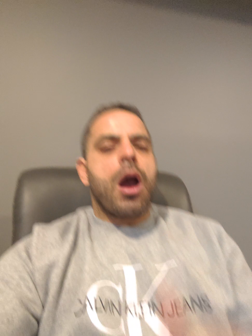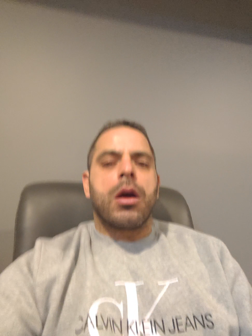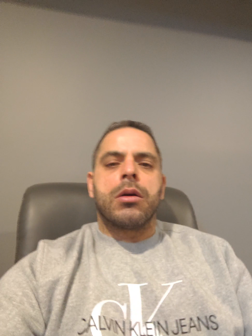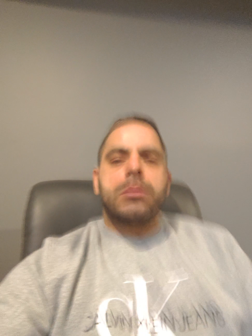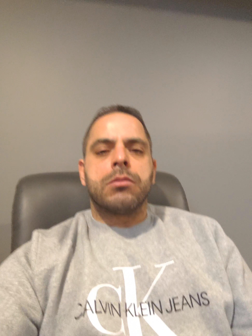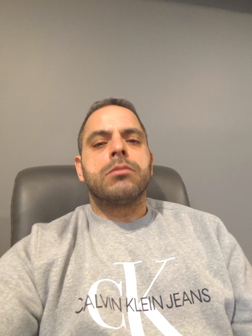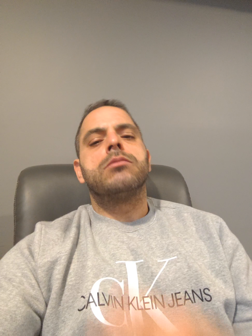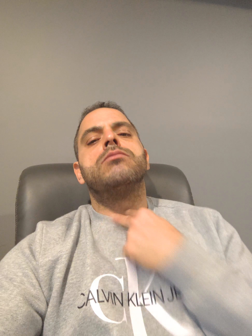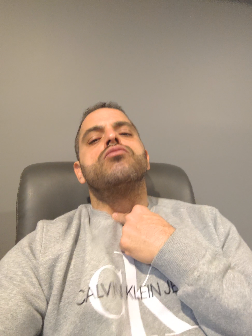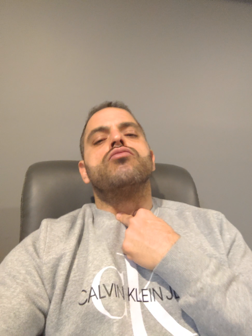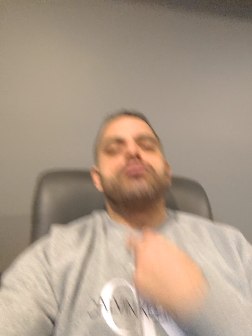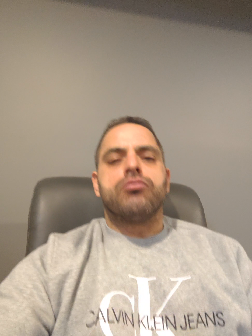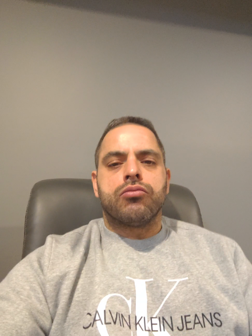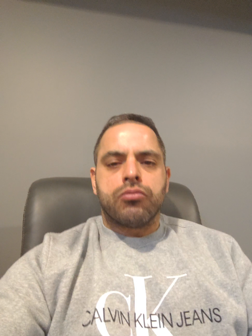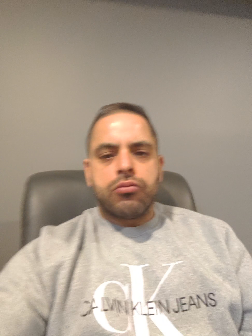stuck